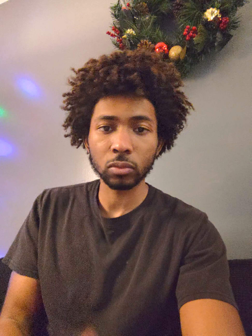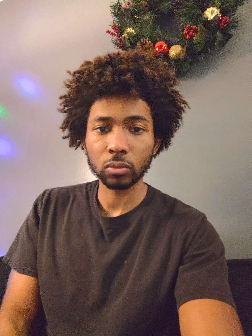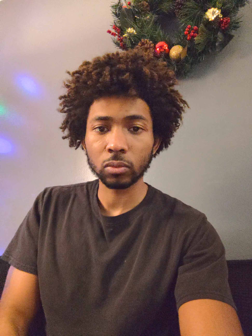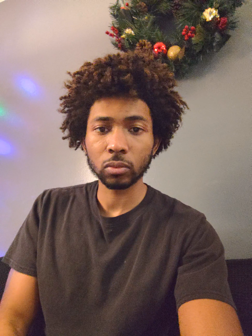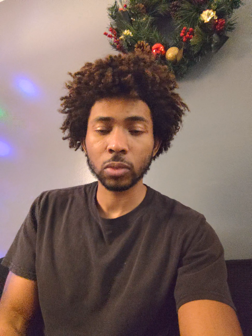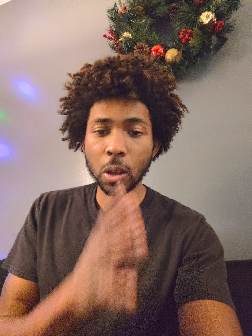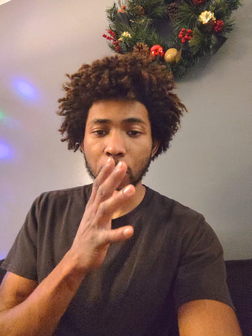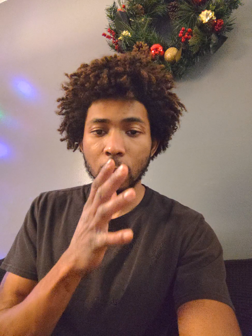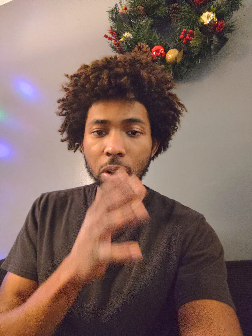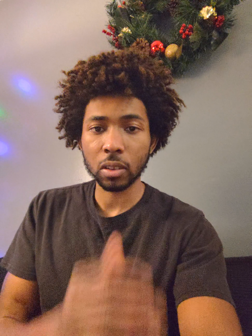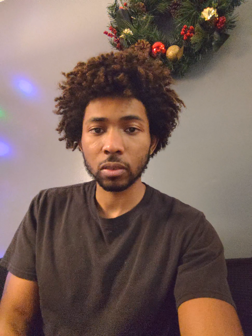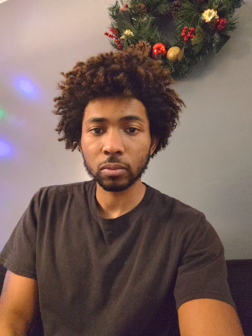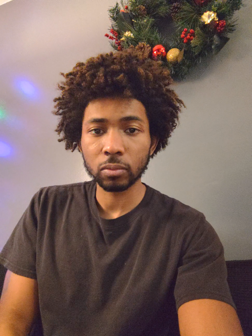mom